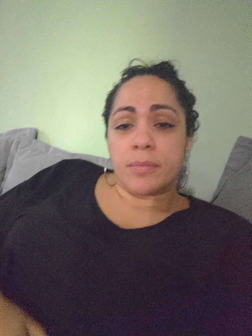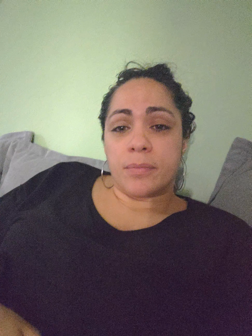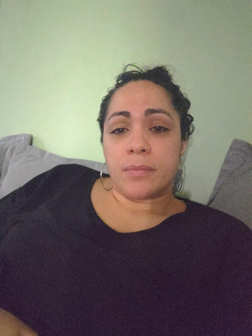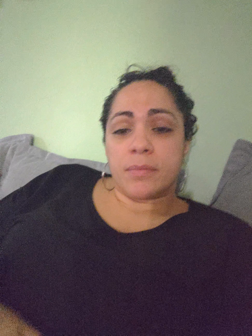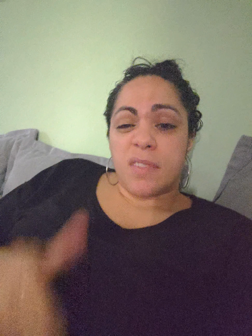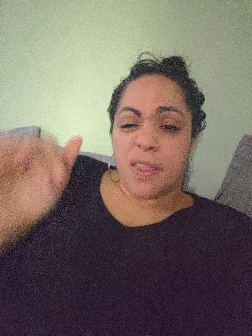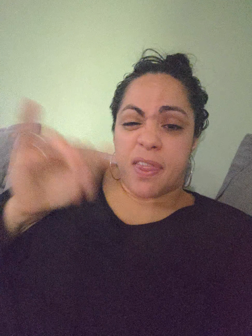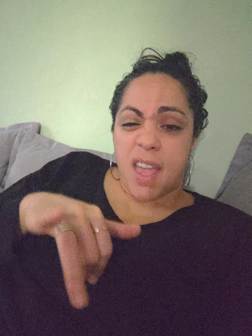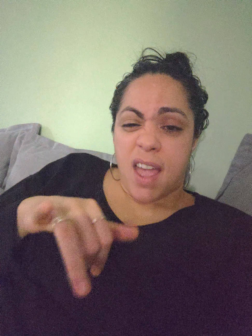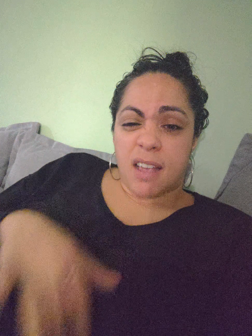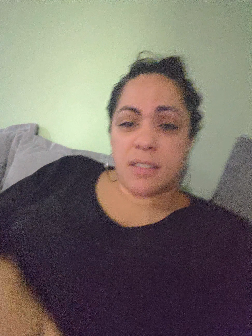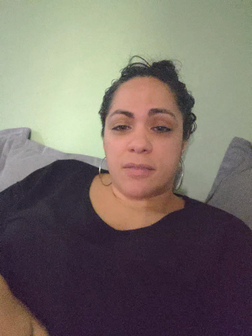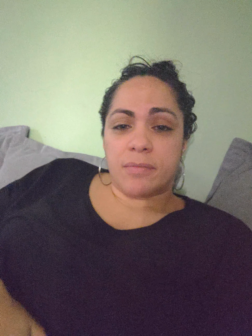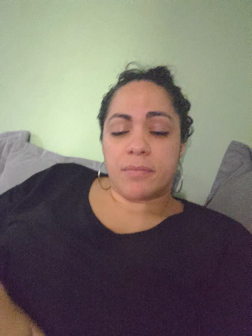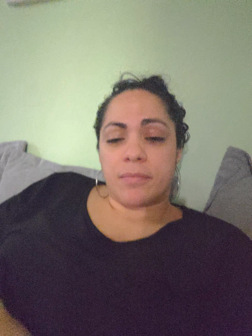that